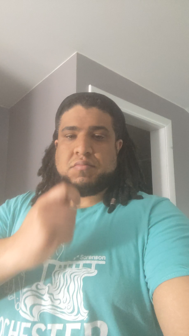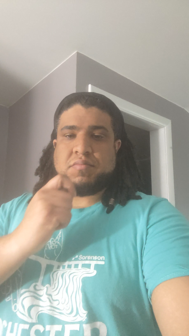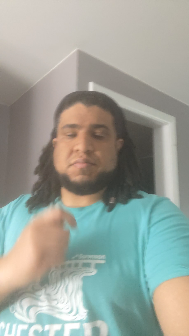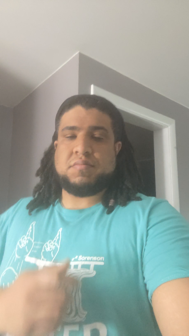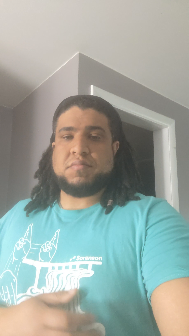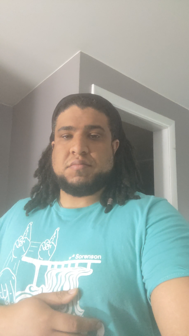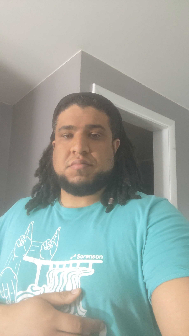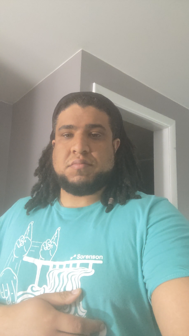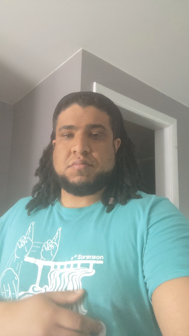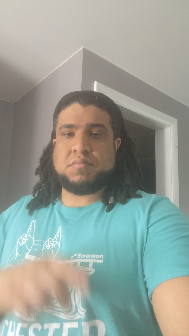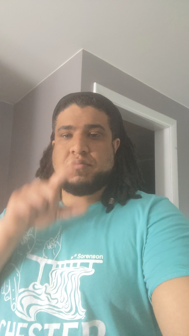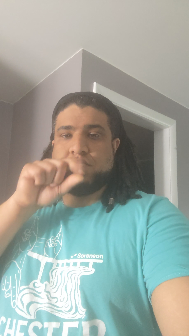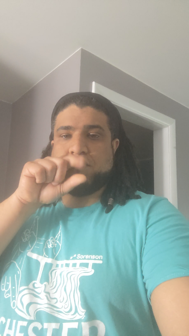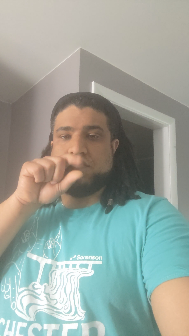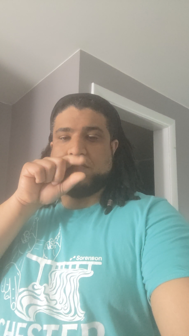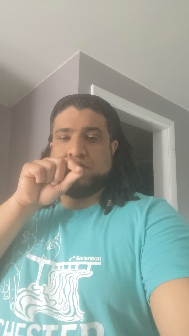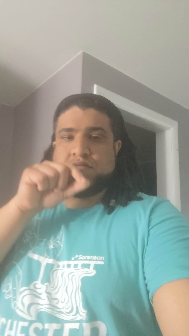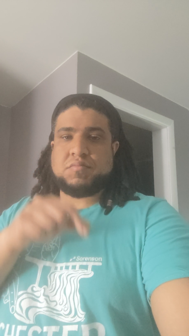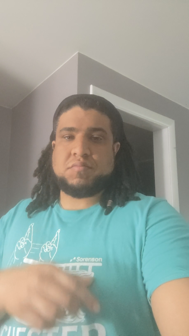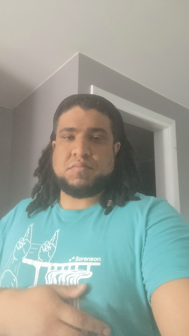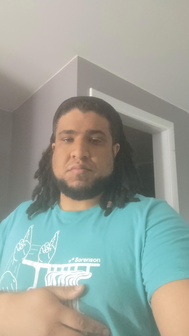chicken